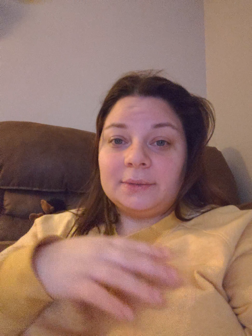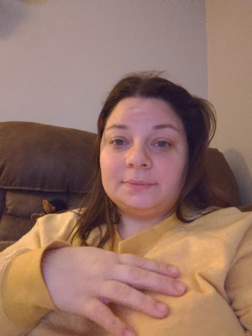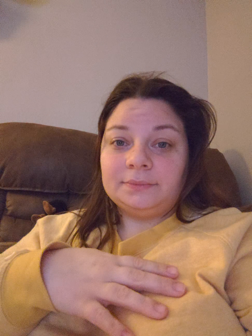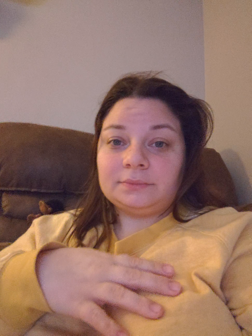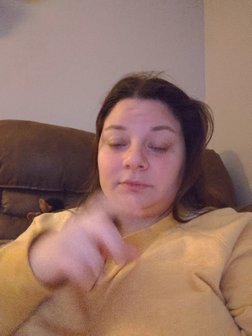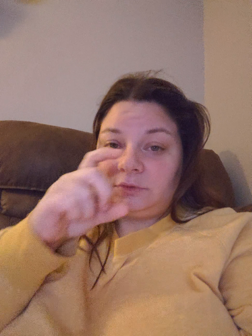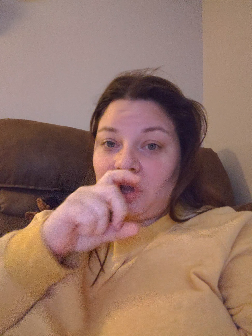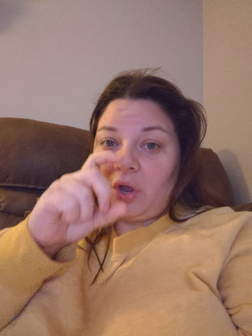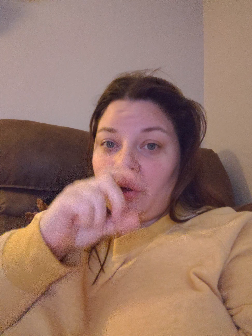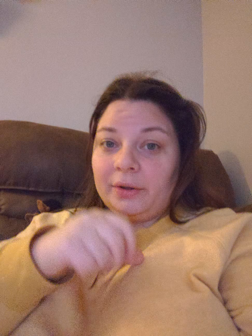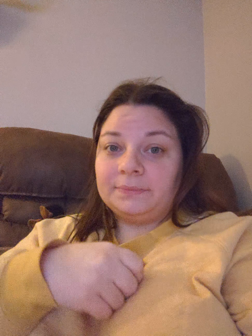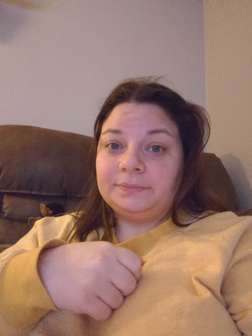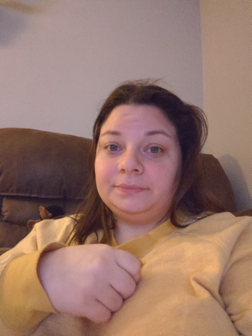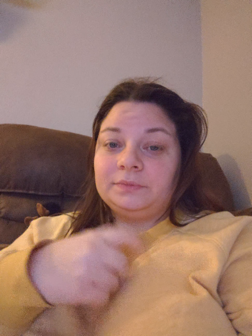doll